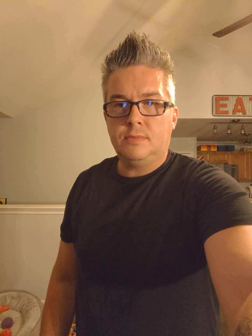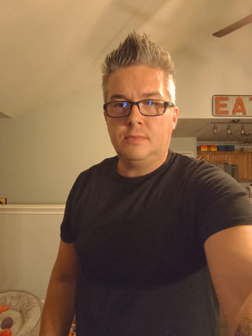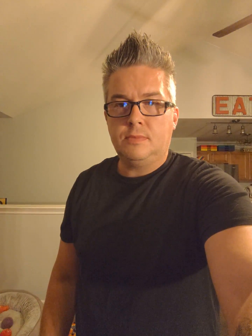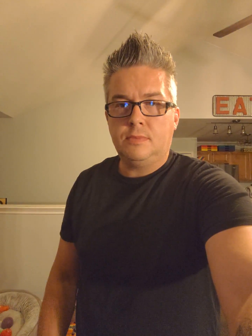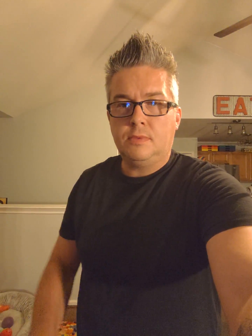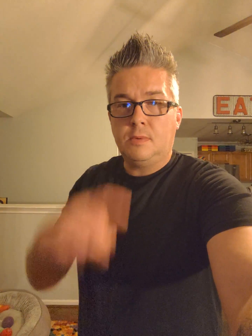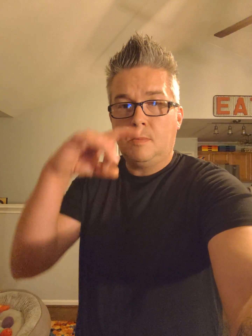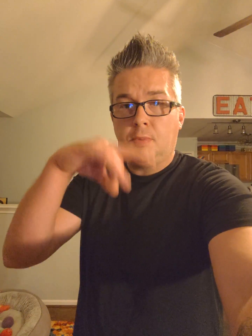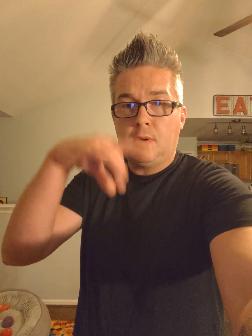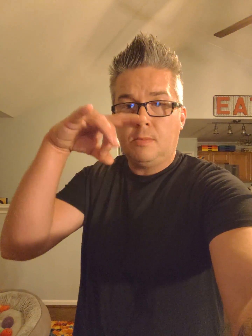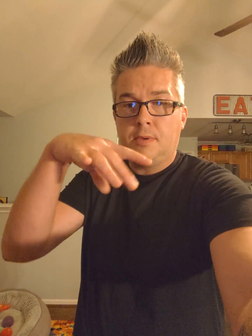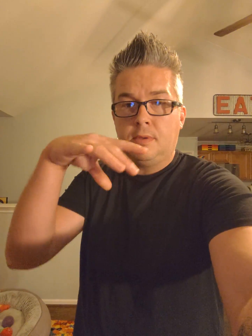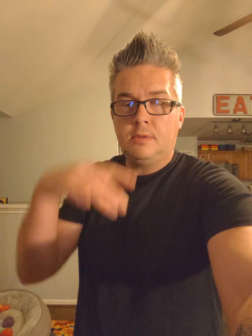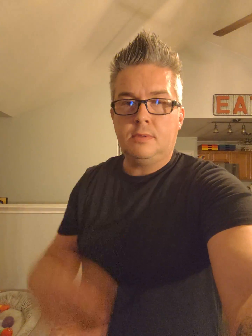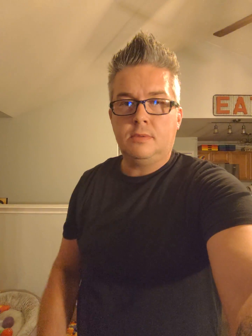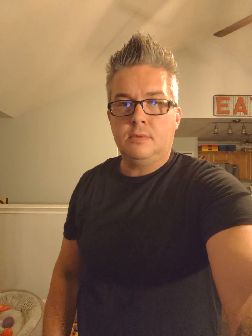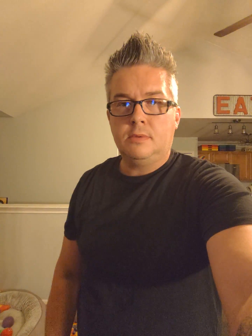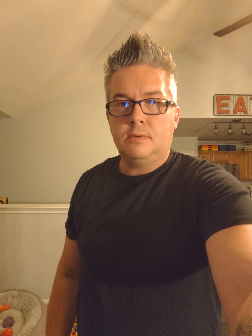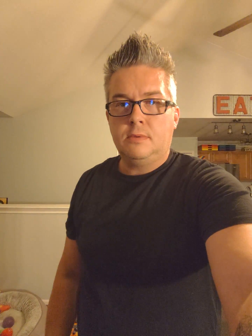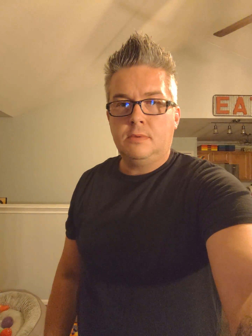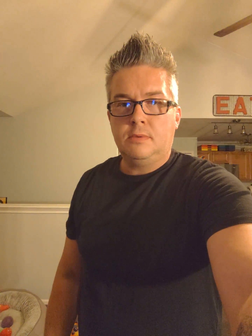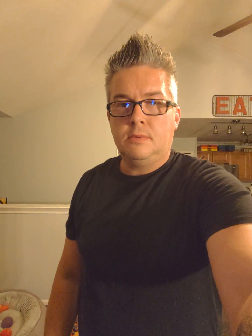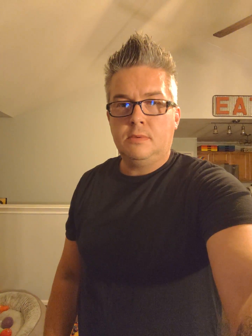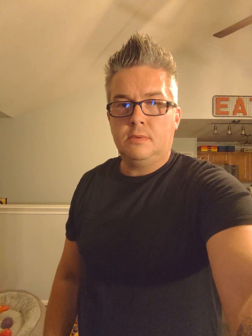pumpkin